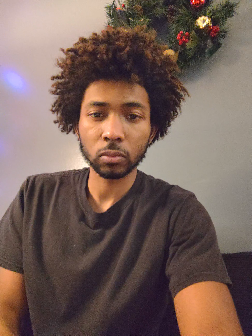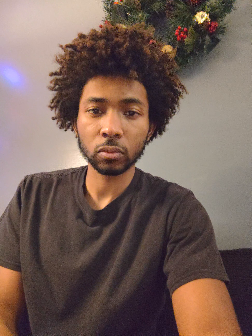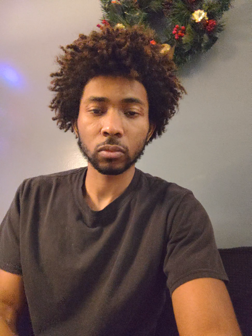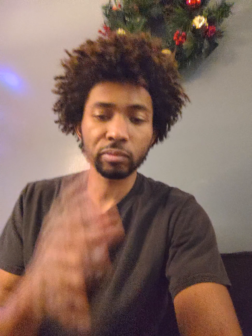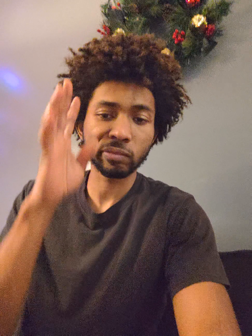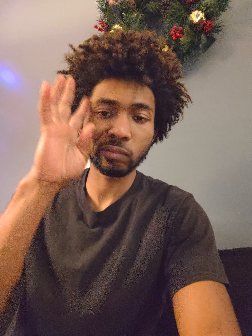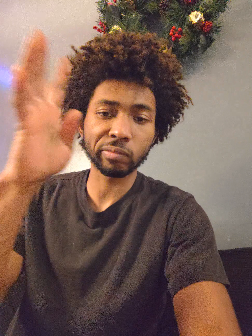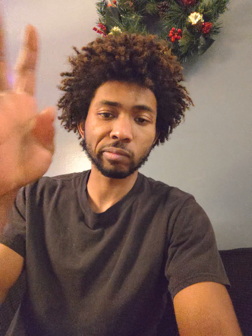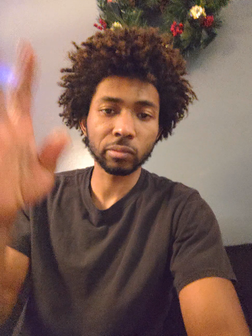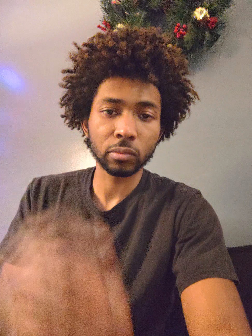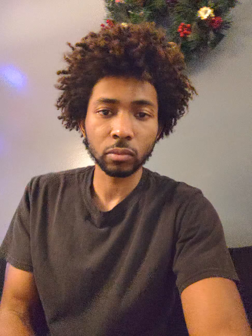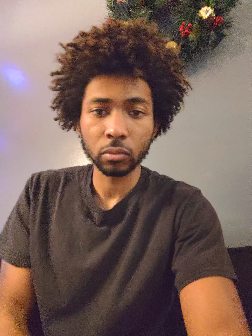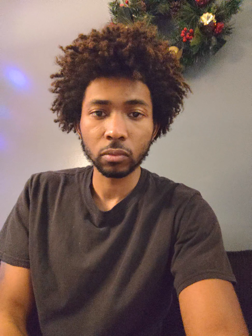pretend